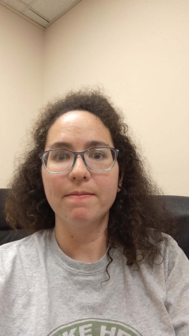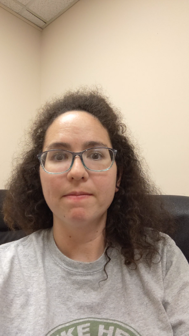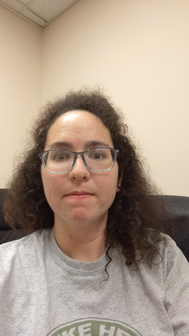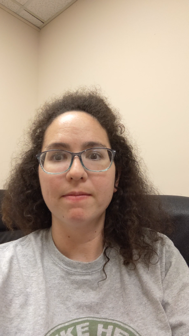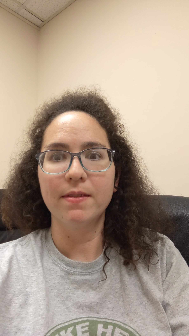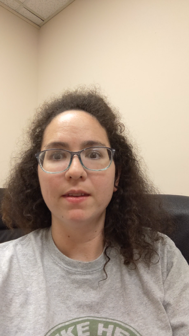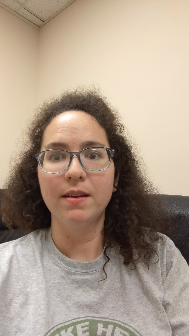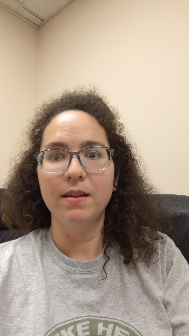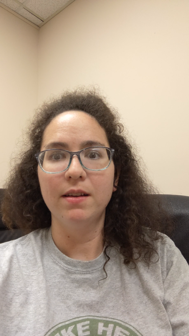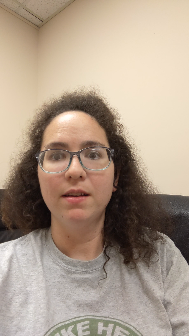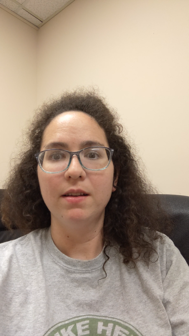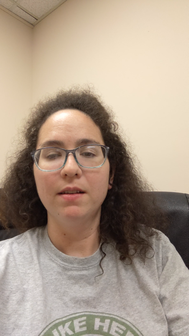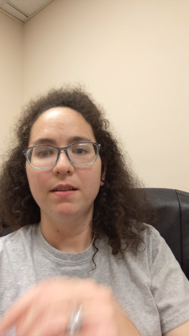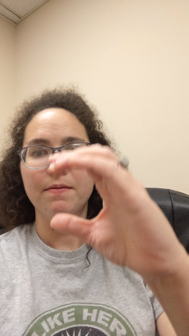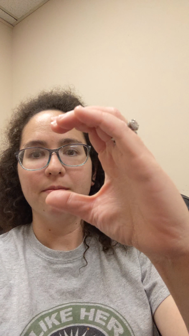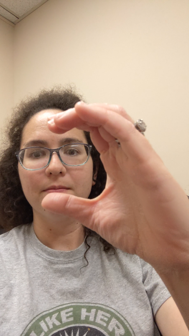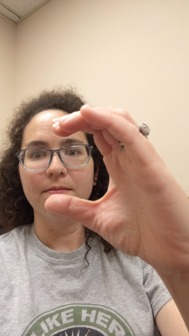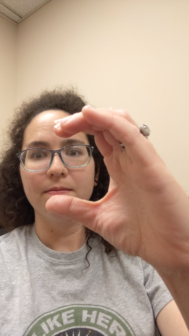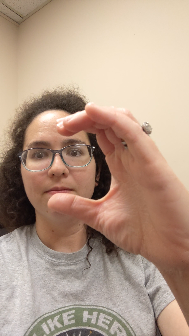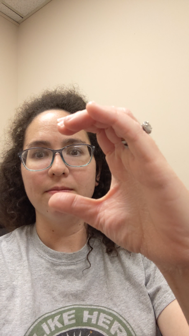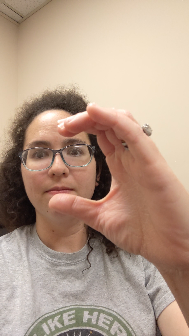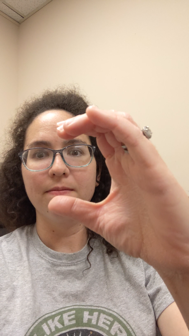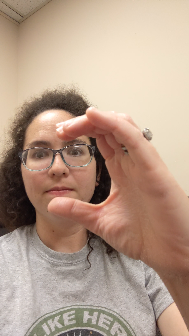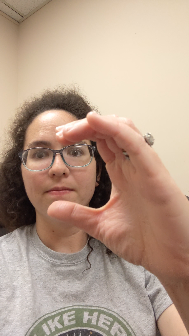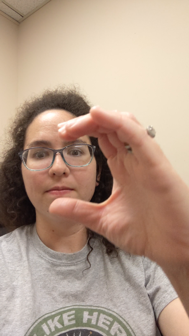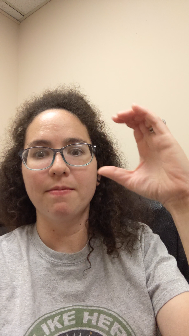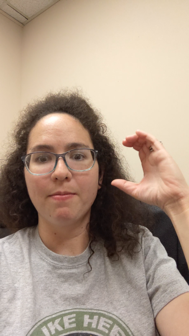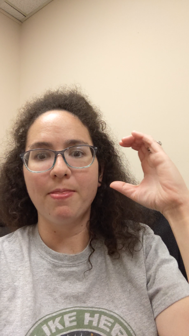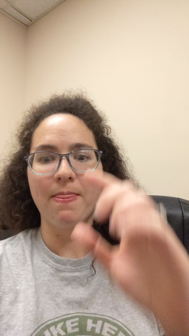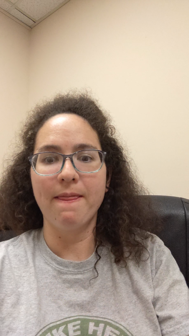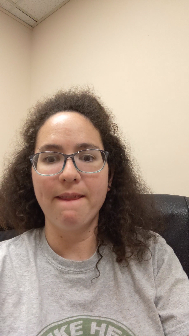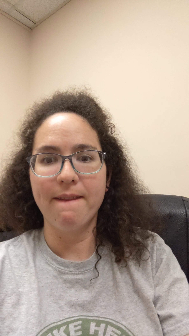bus